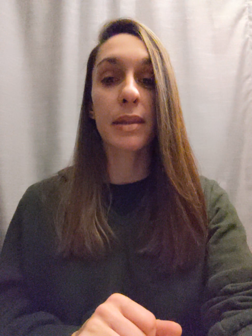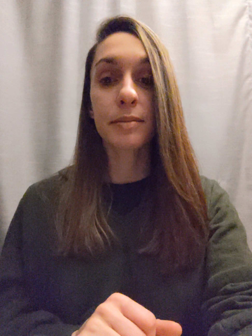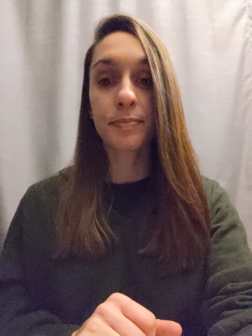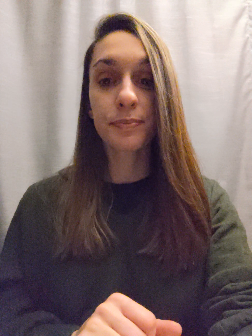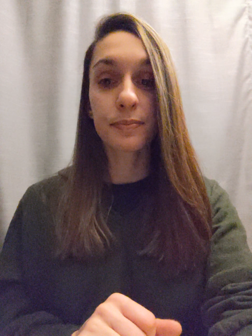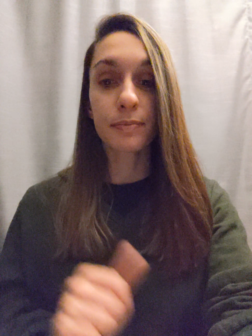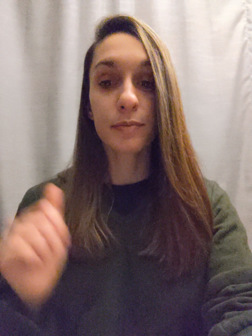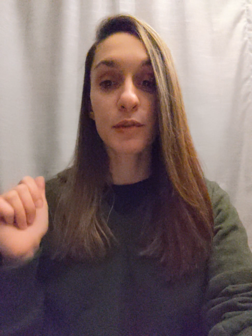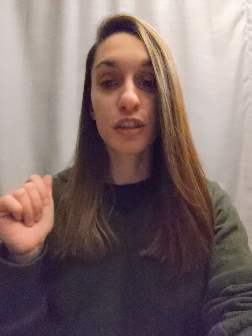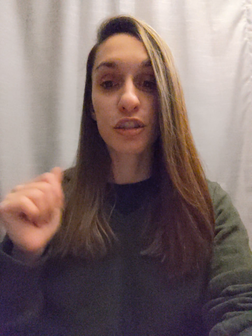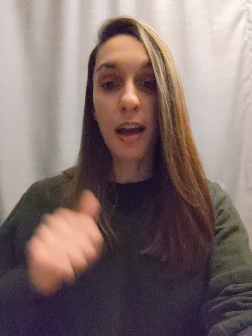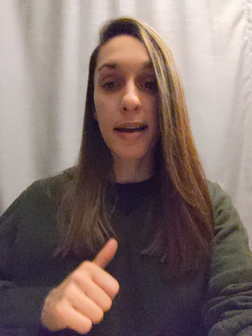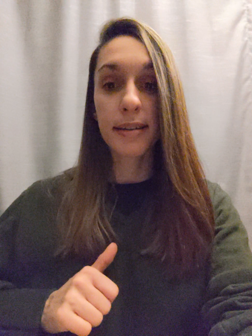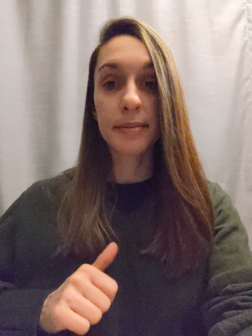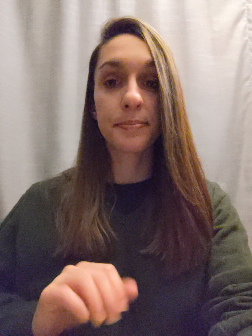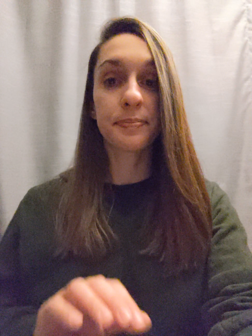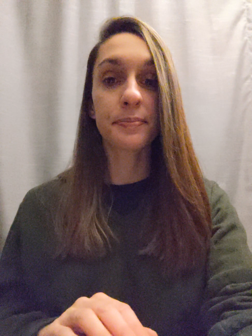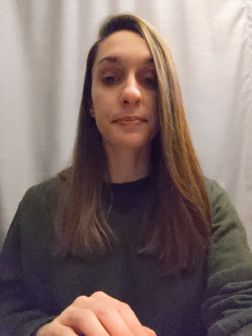jacket